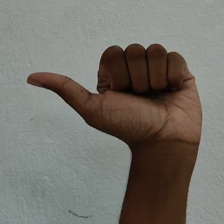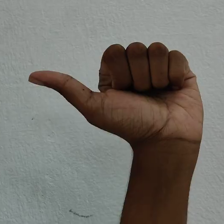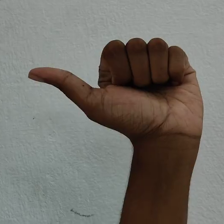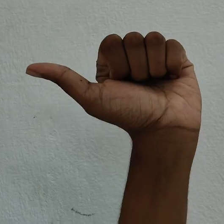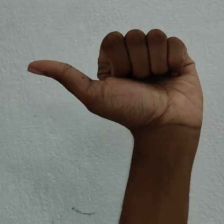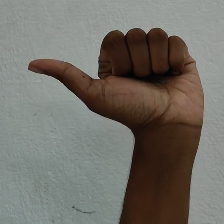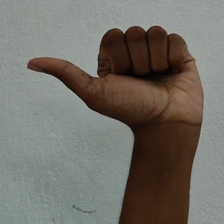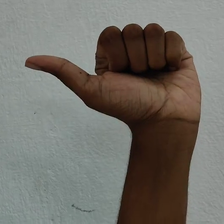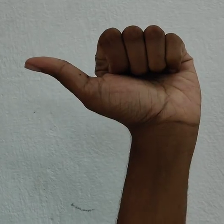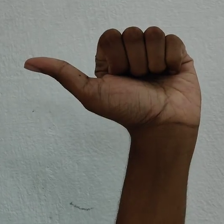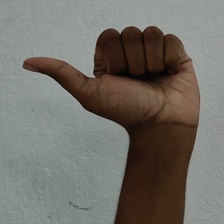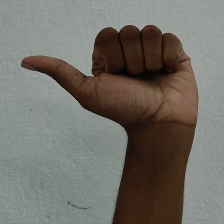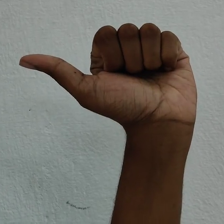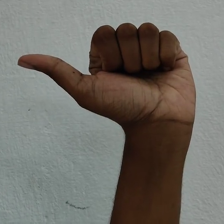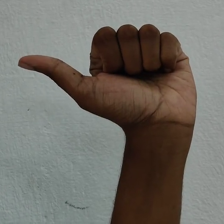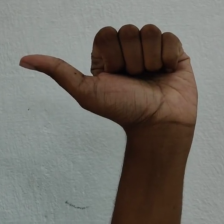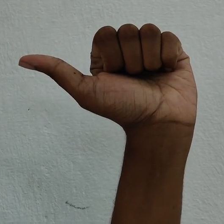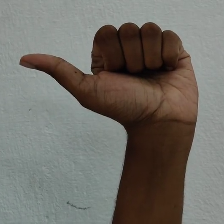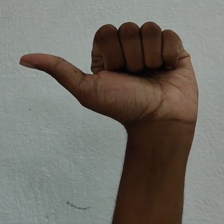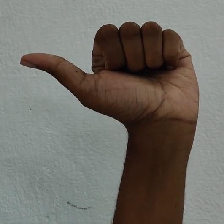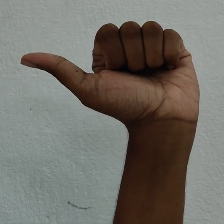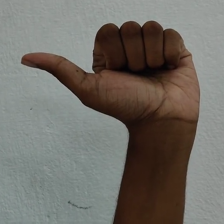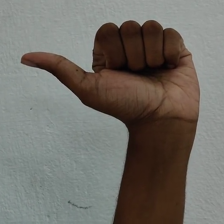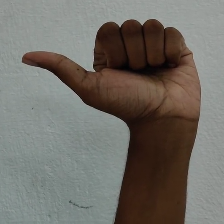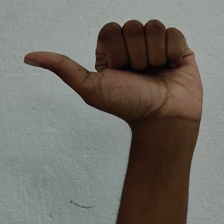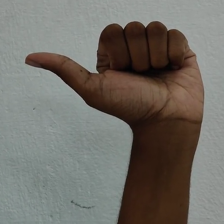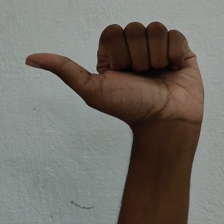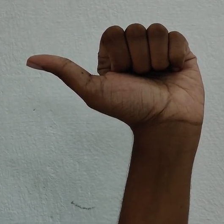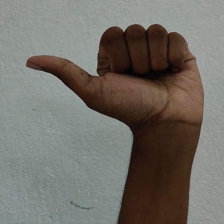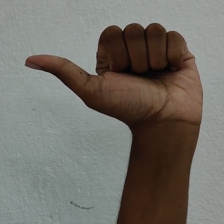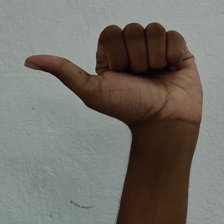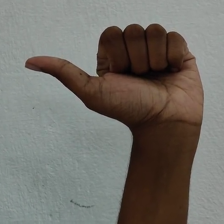എ